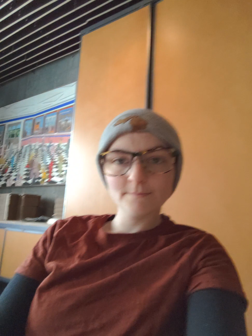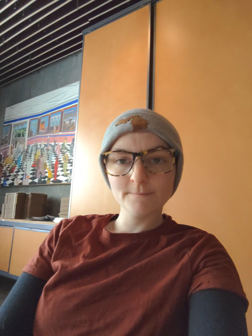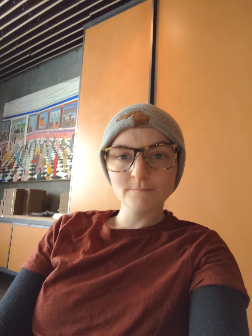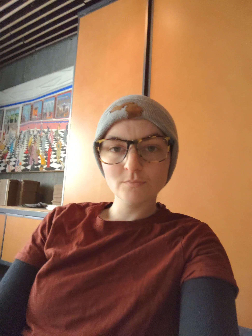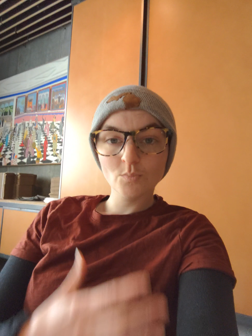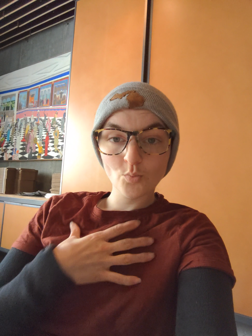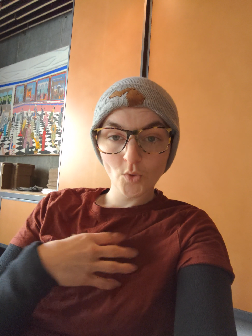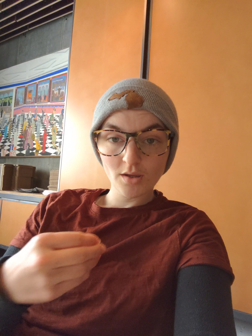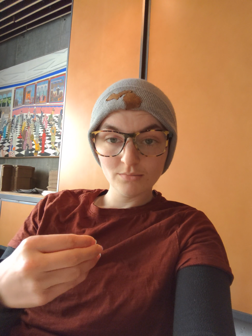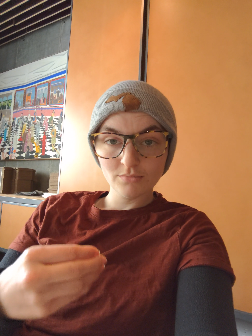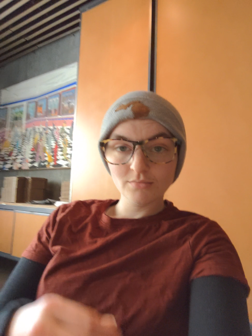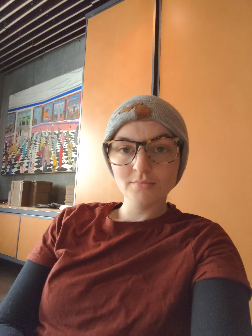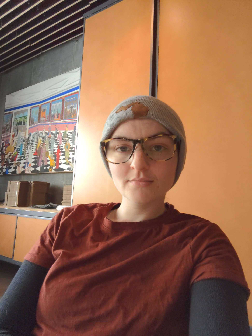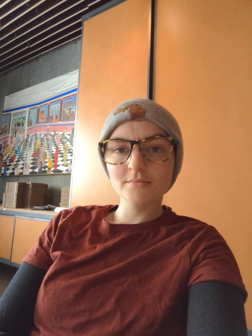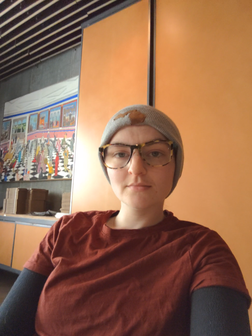white